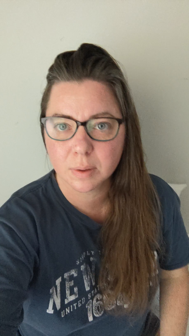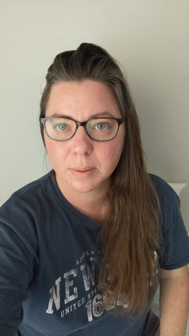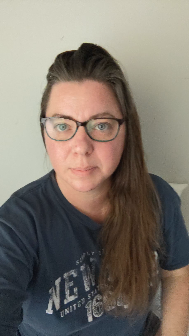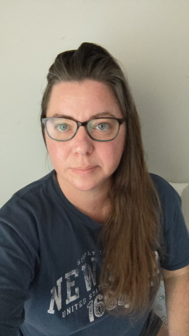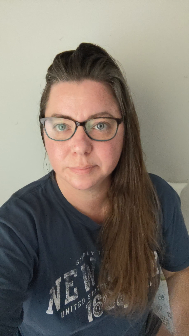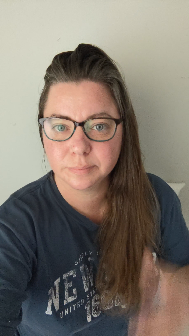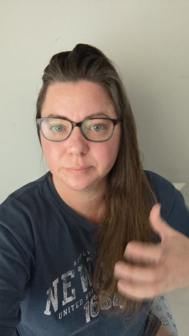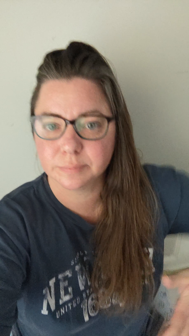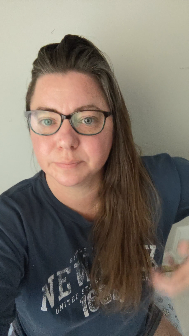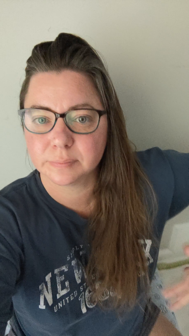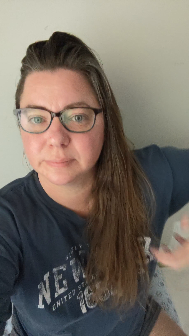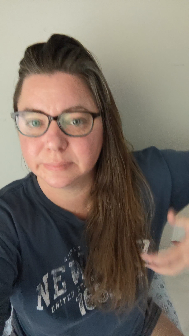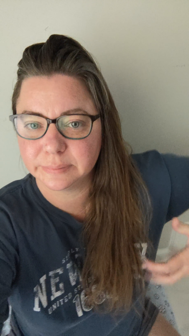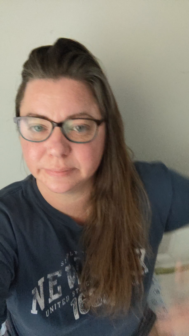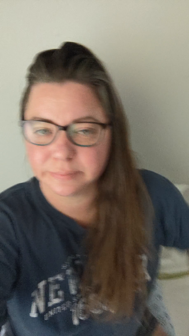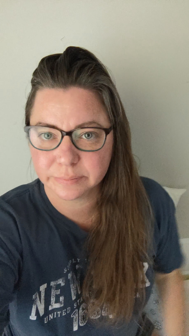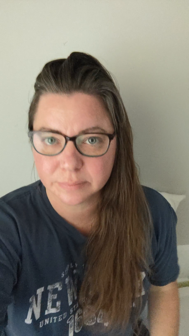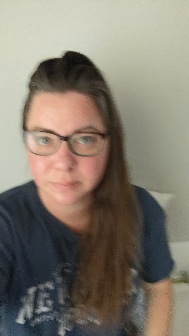monkey